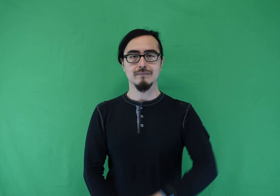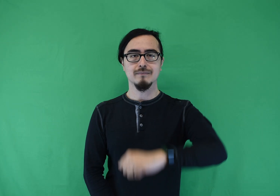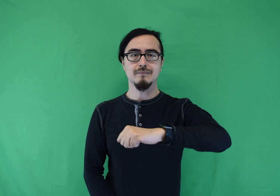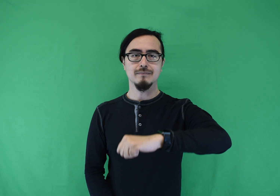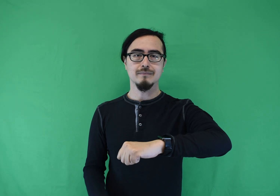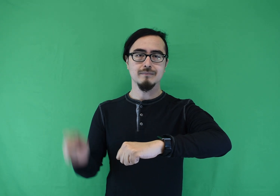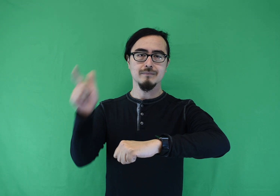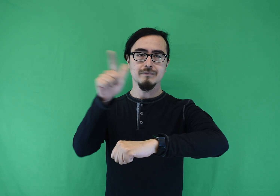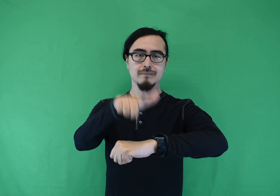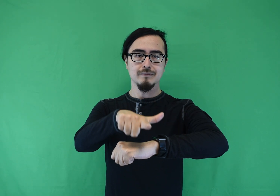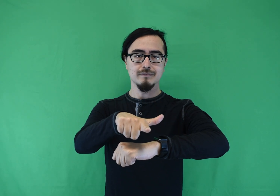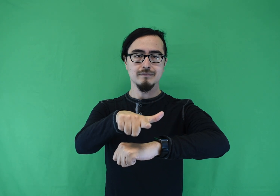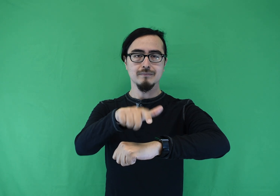especial